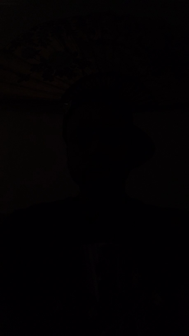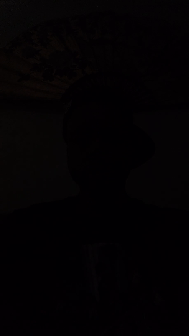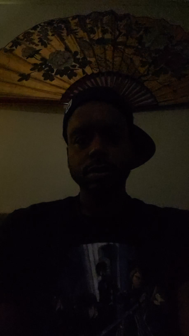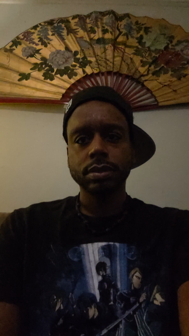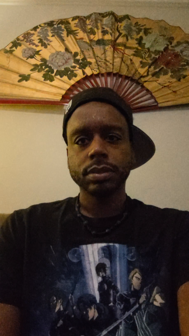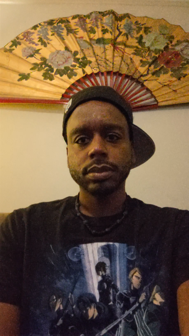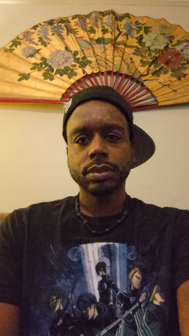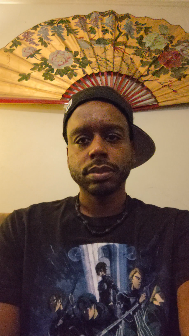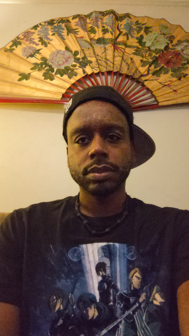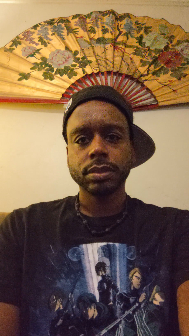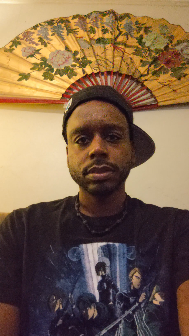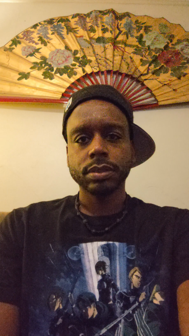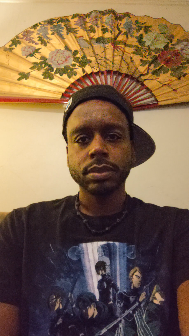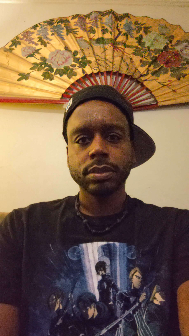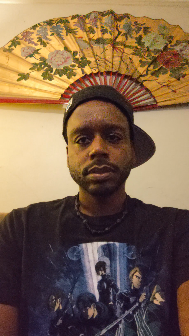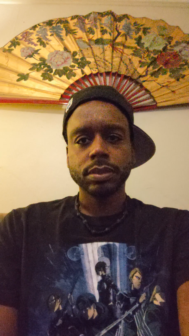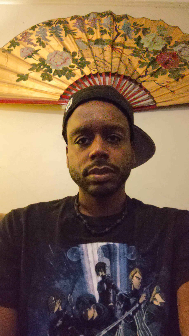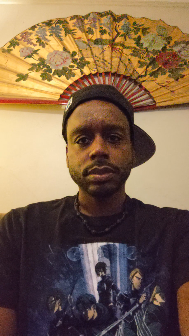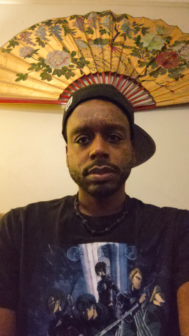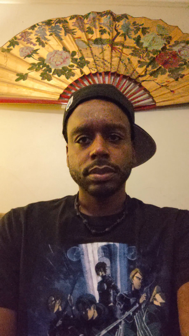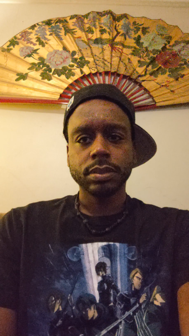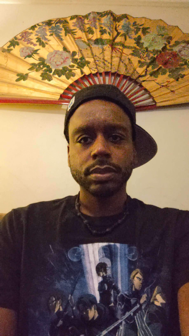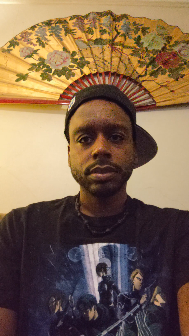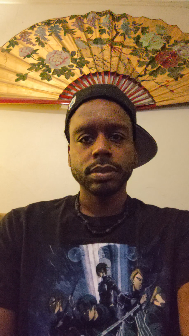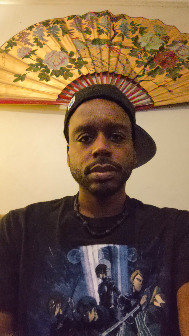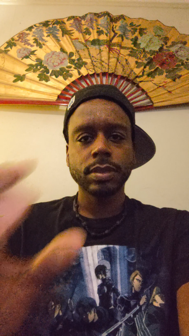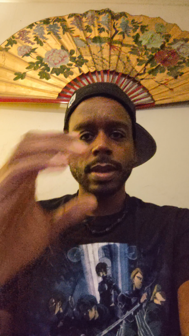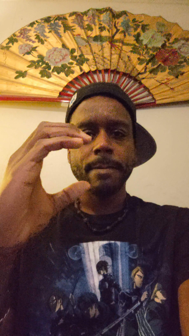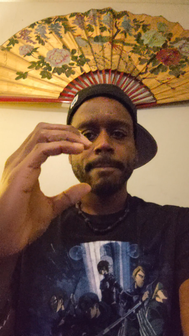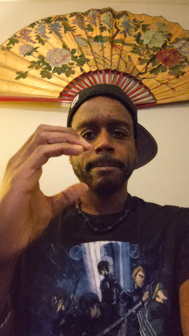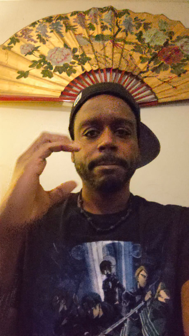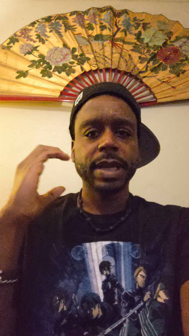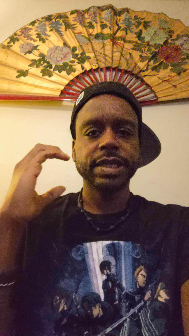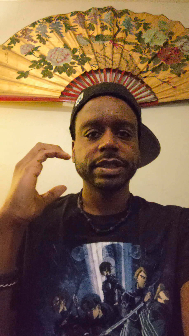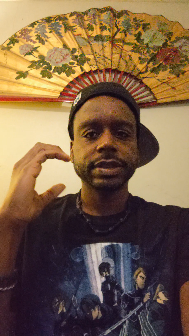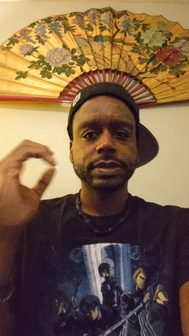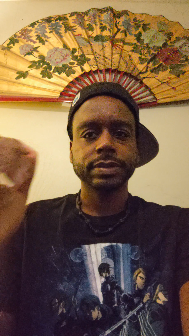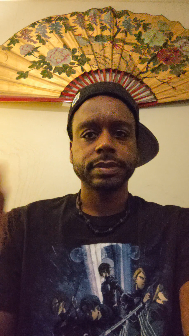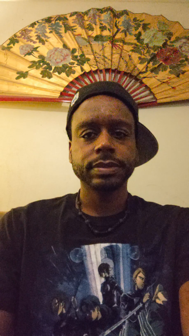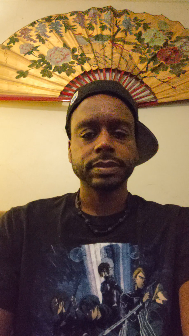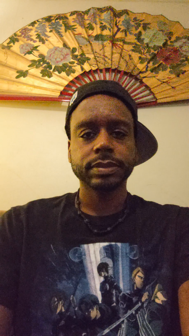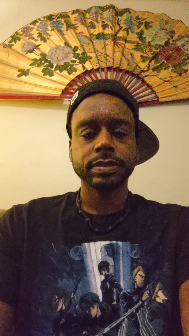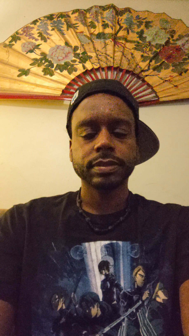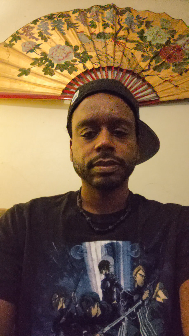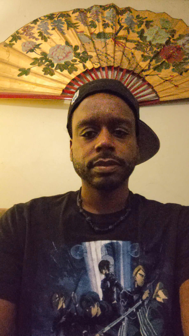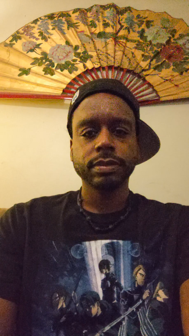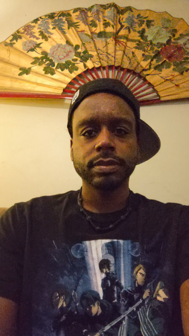bus